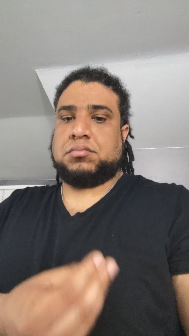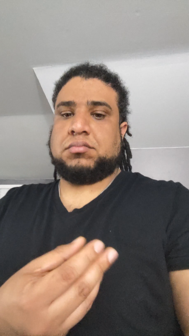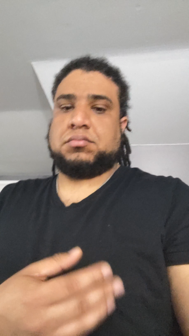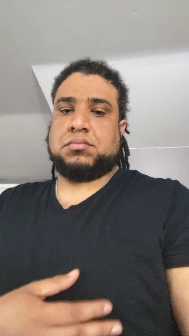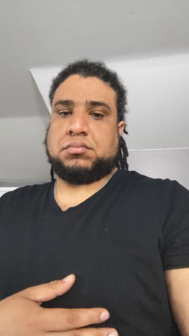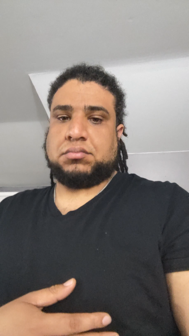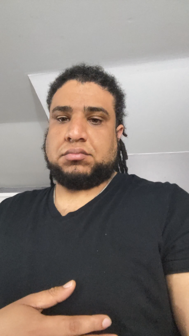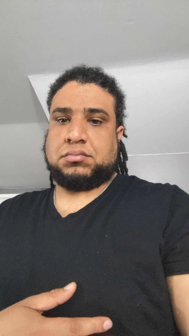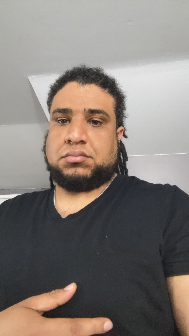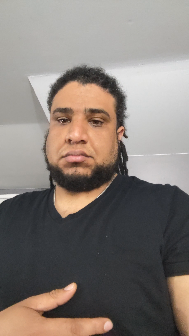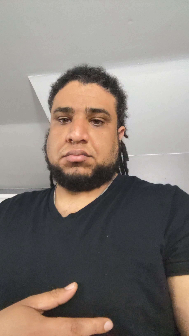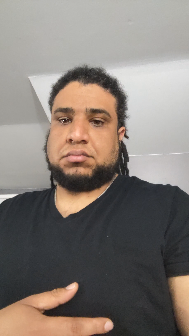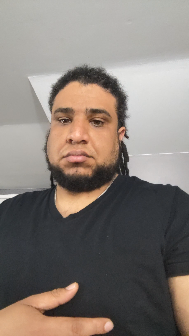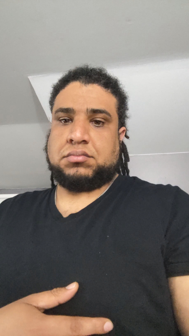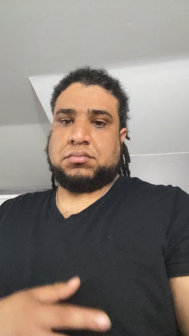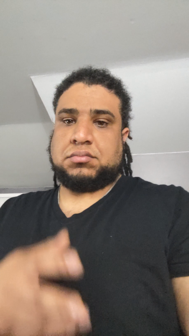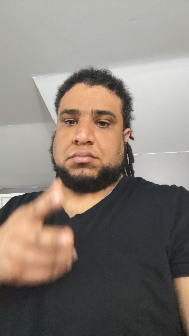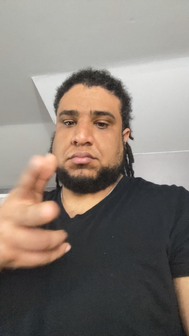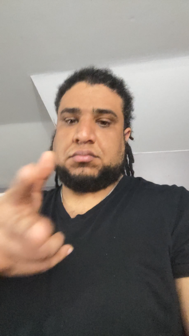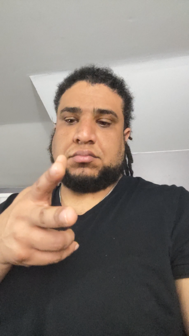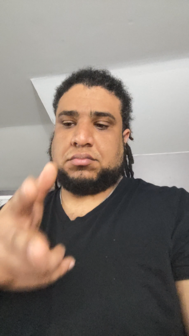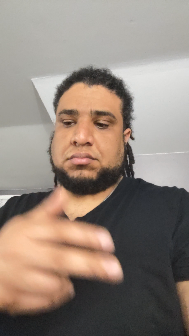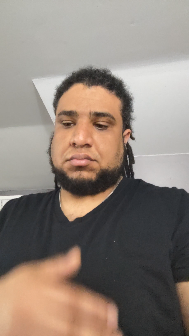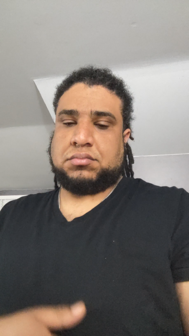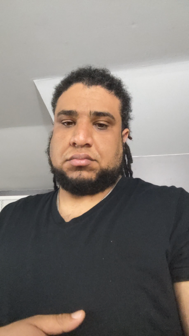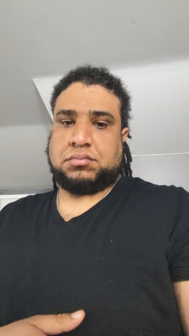garage